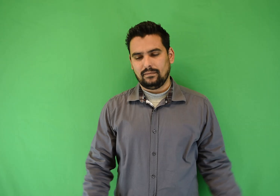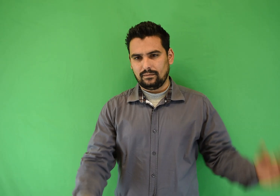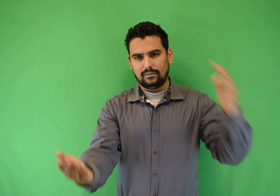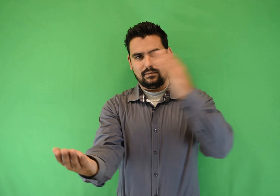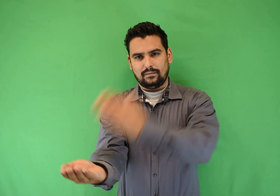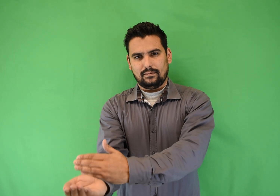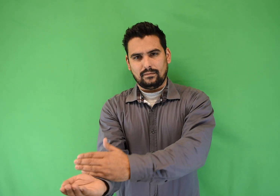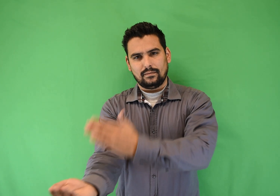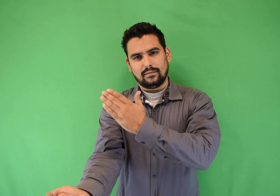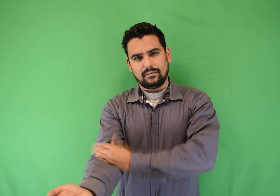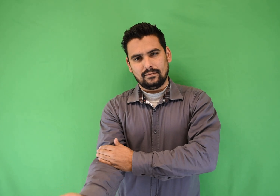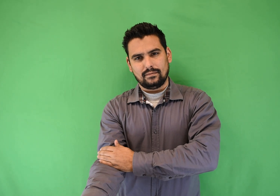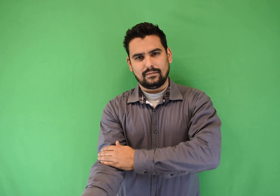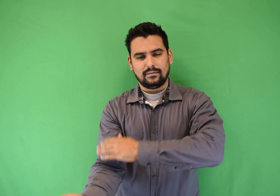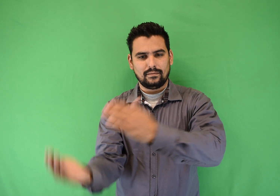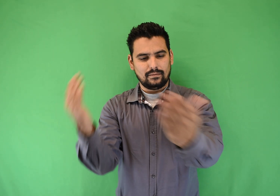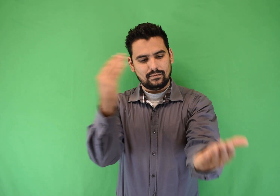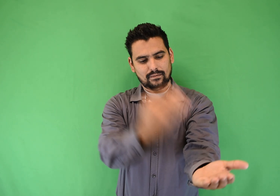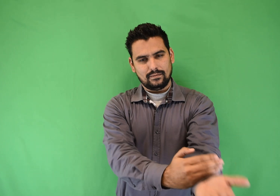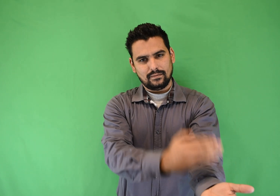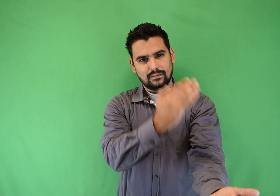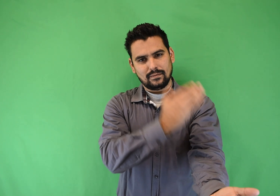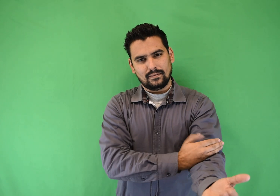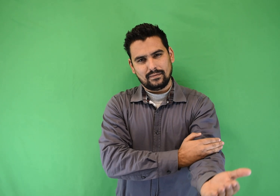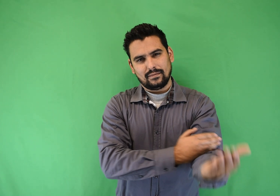articulaciones